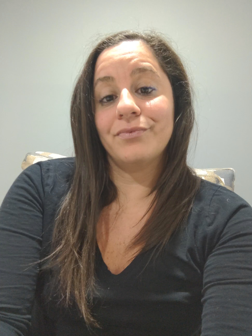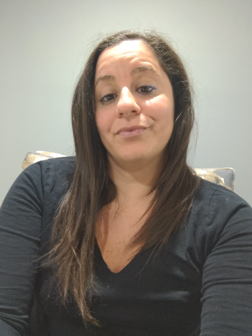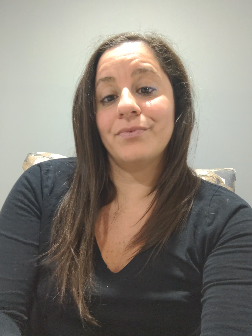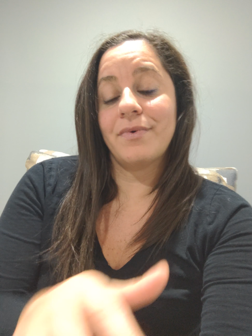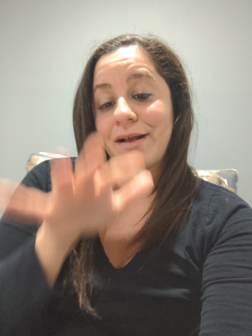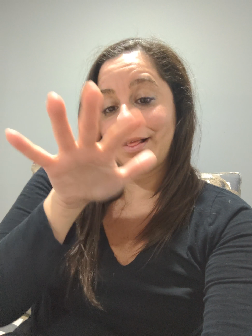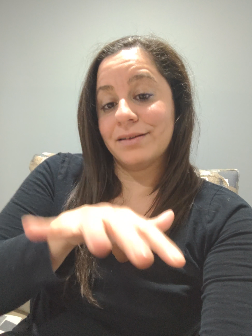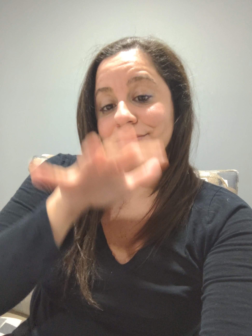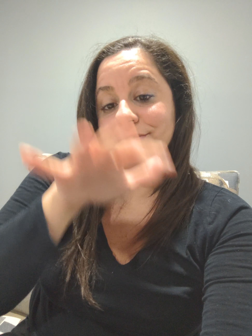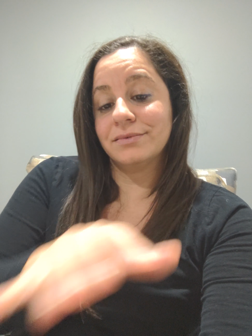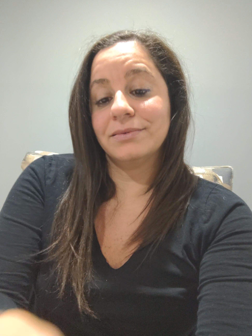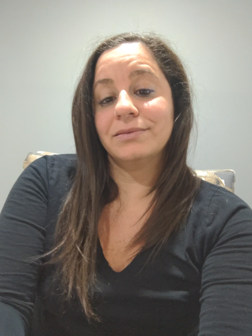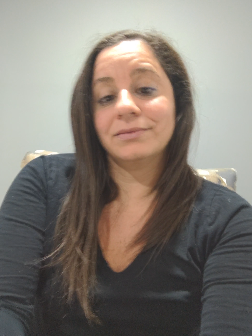alligator